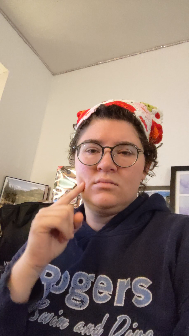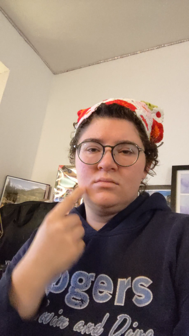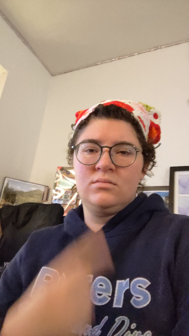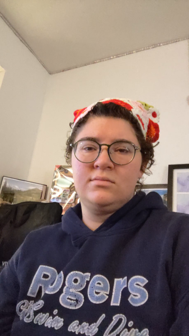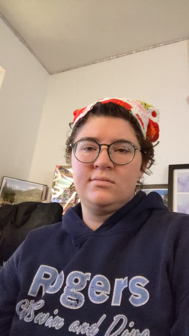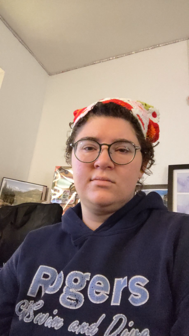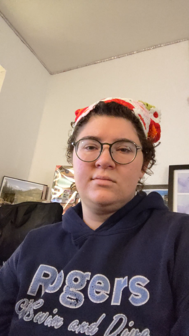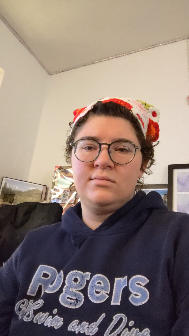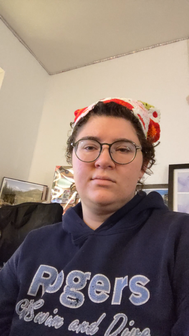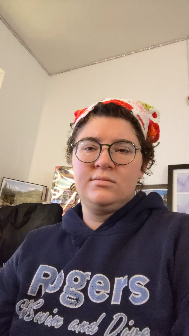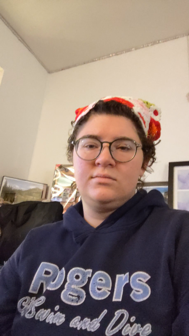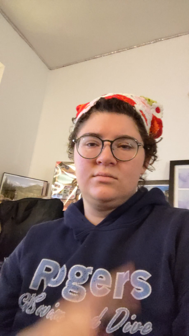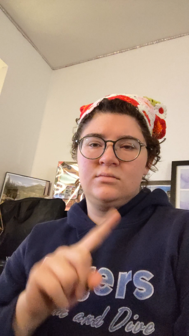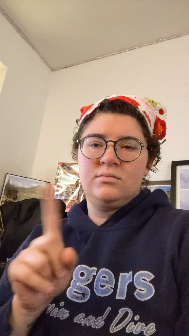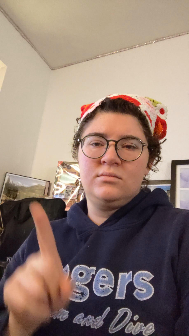but